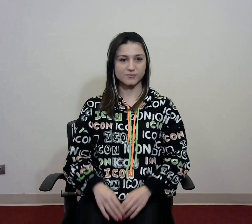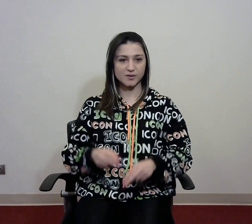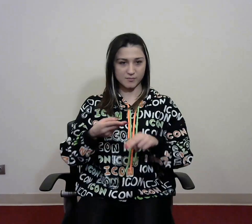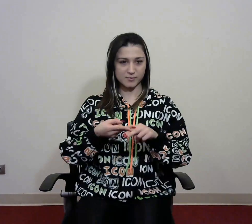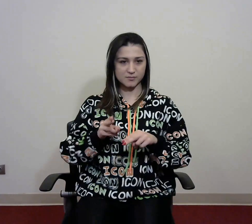bu